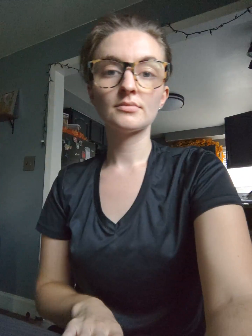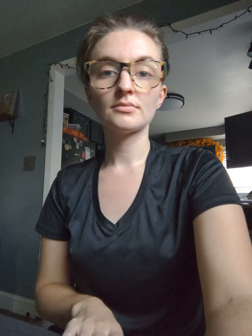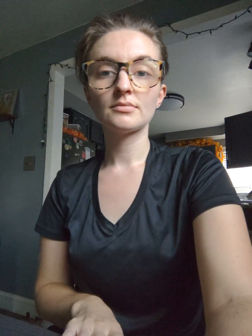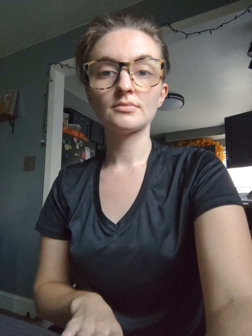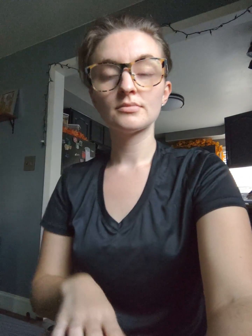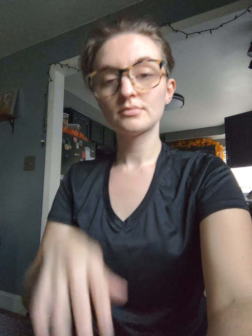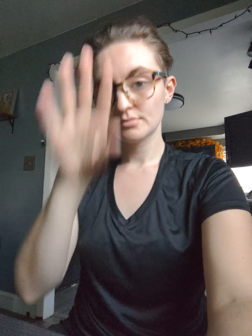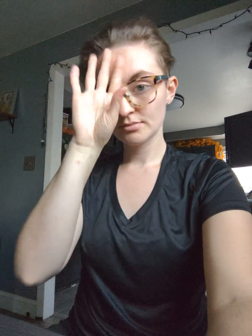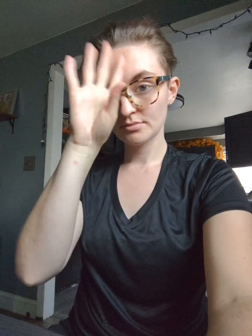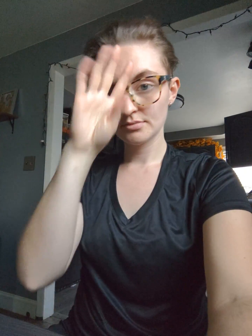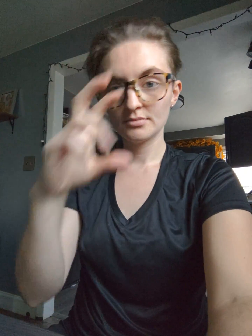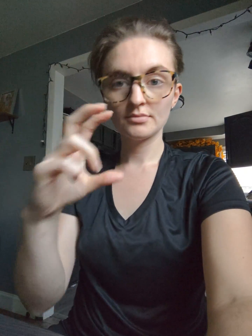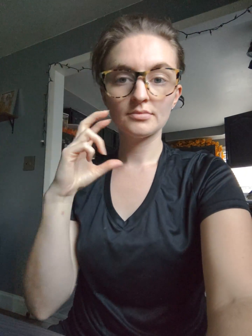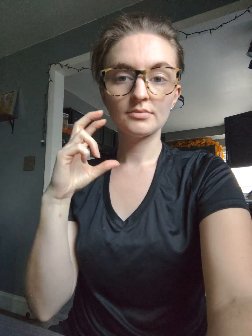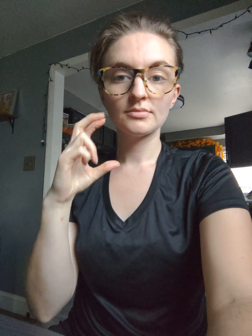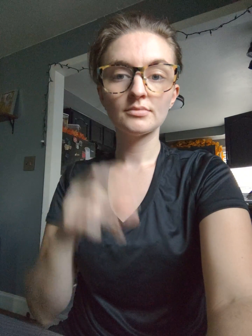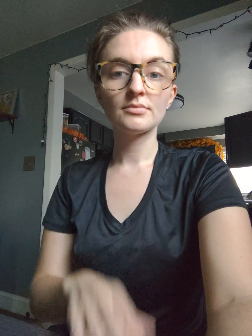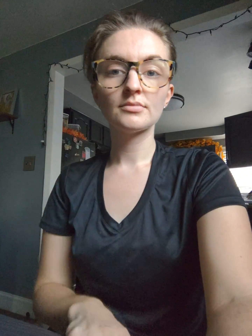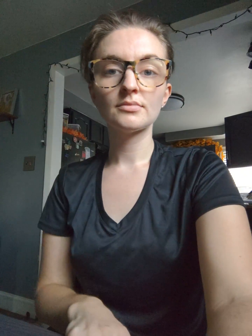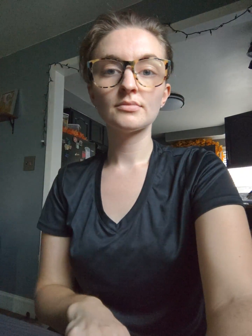fire truck